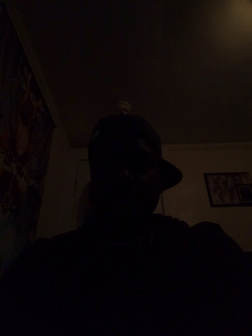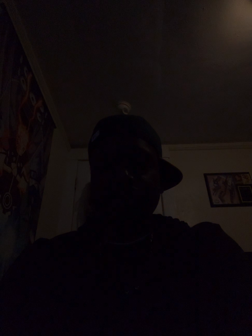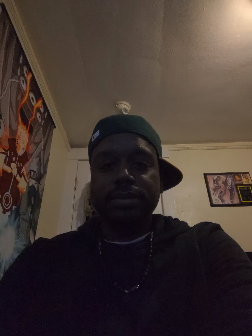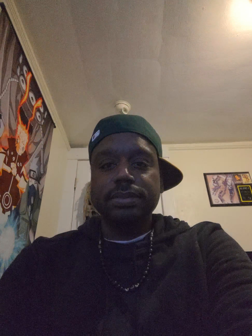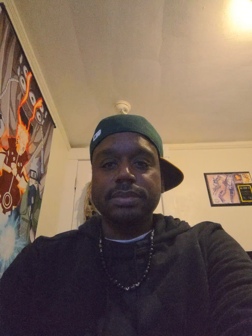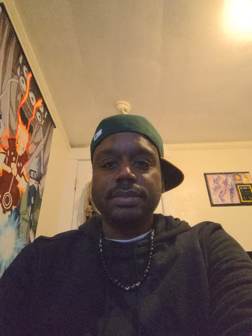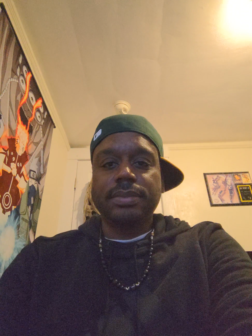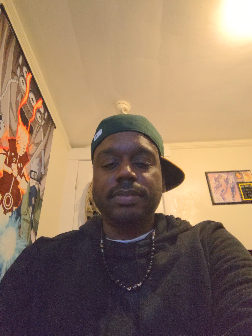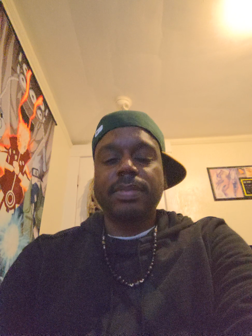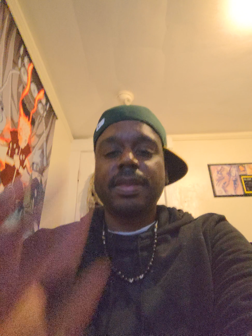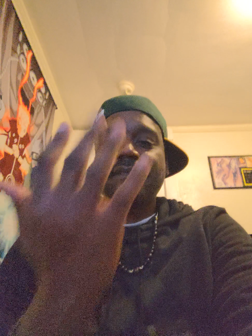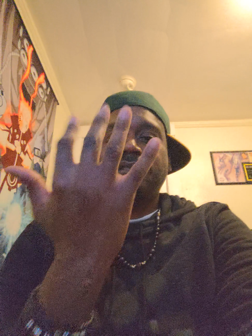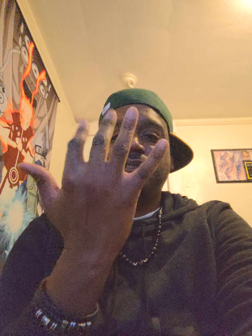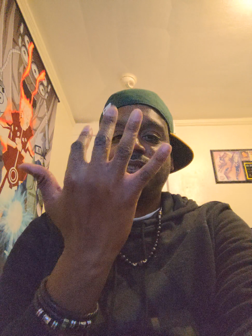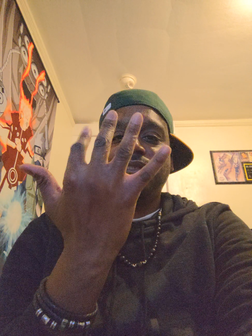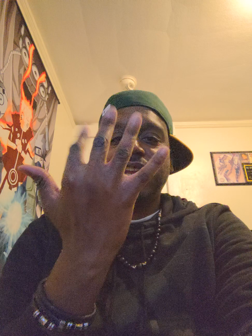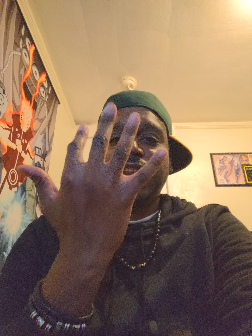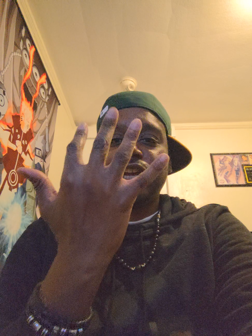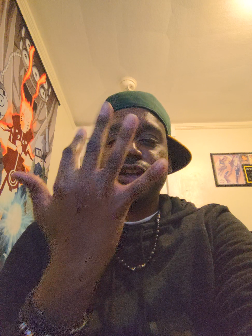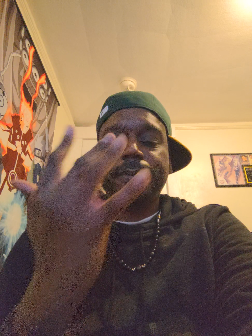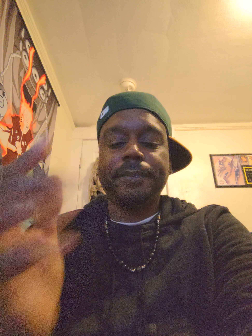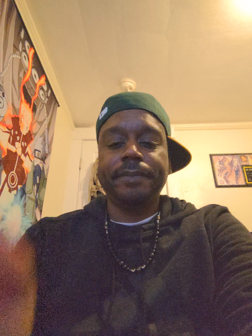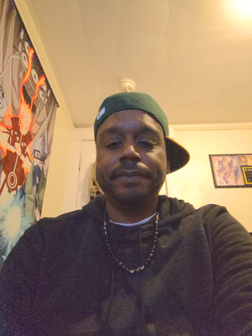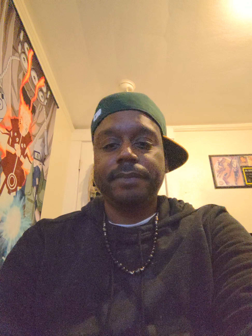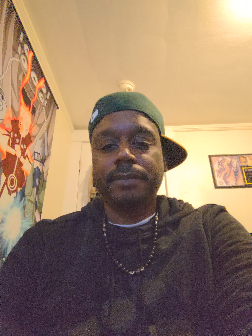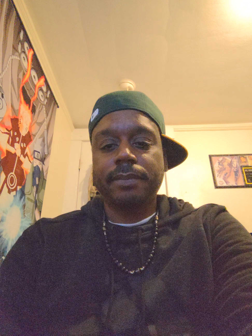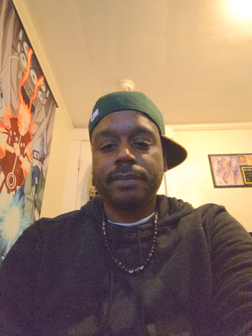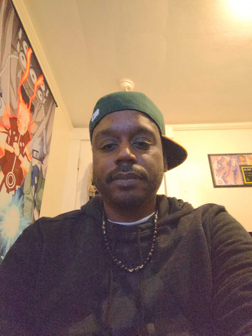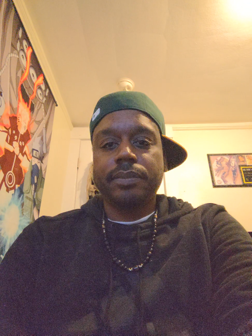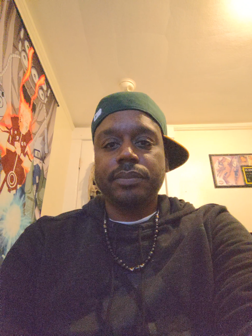finger